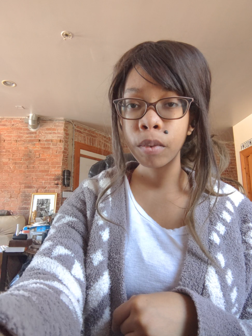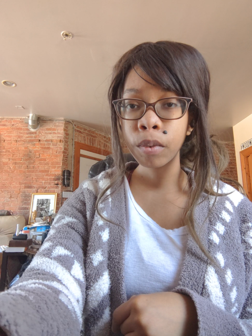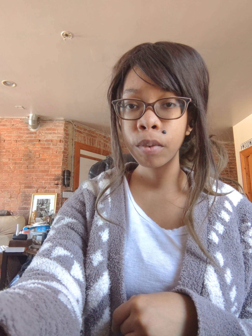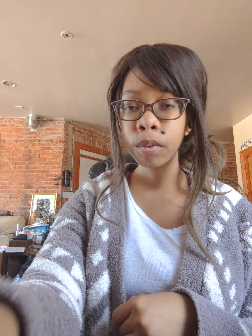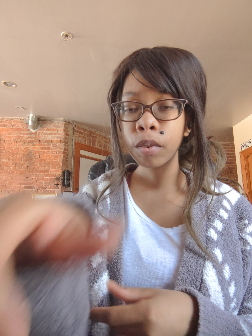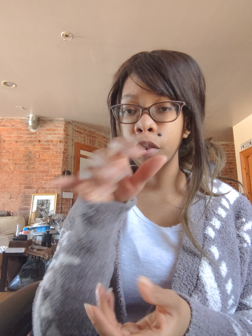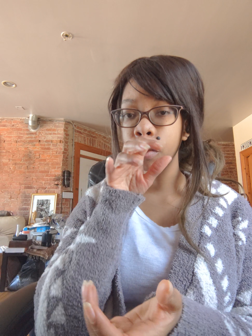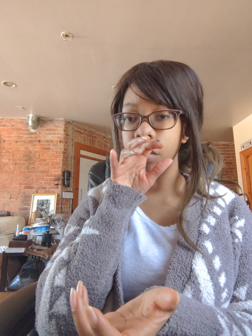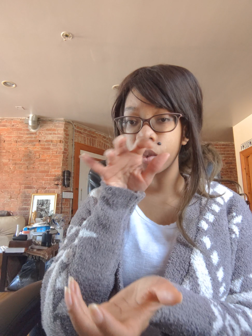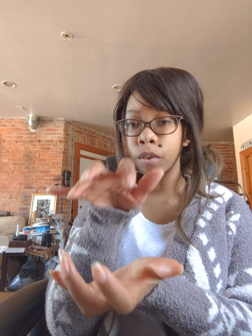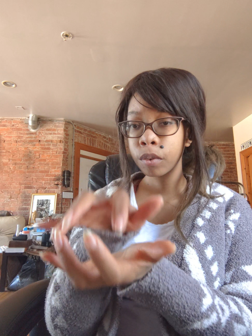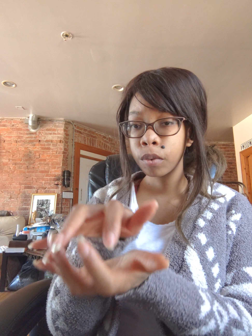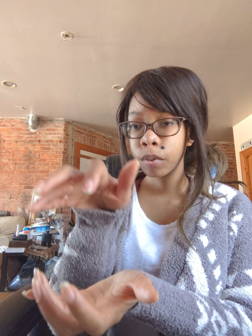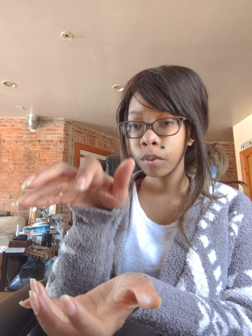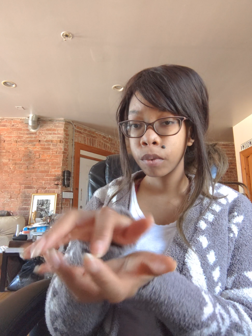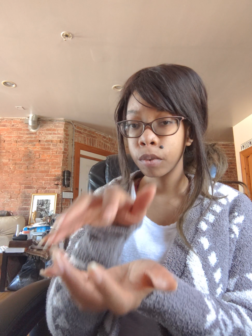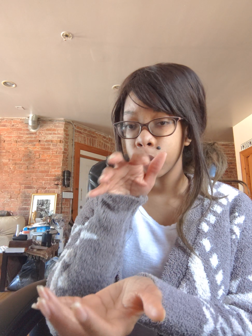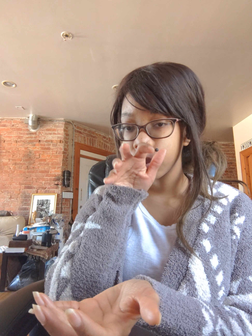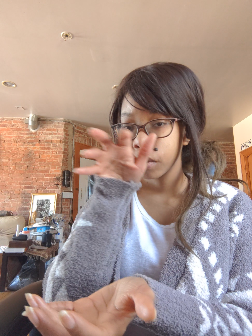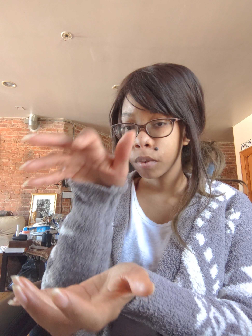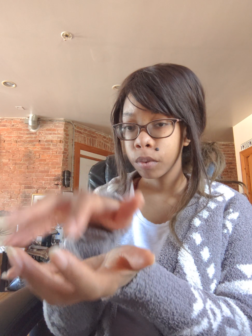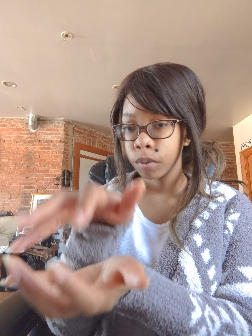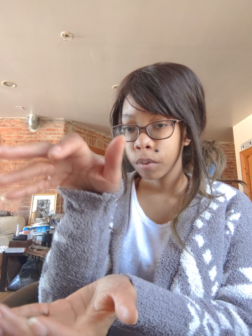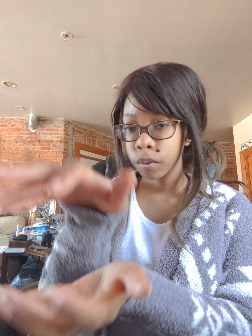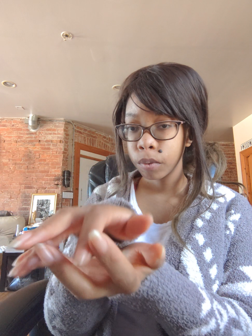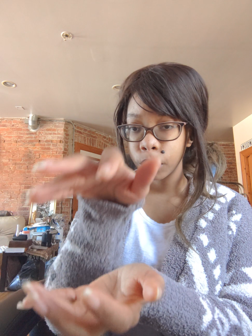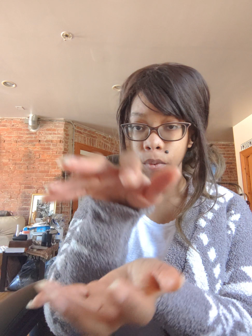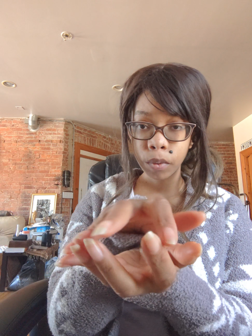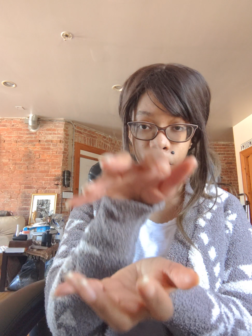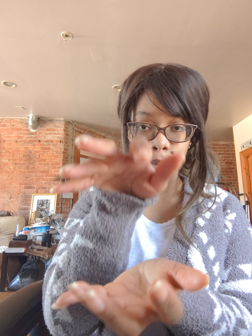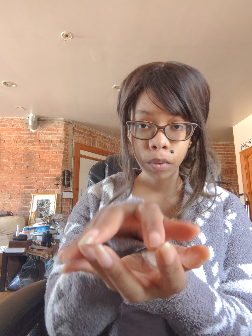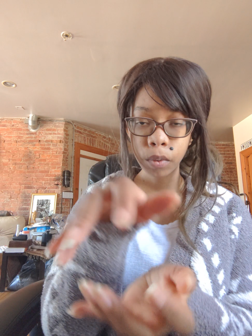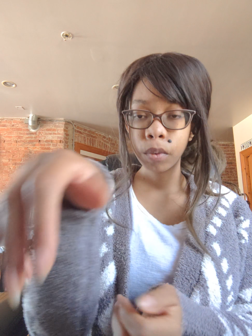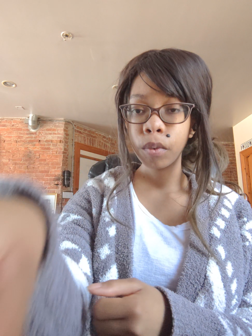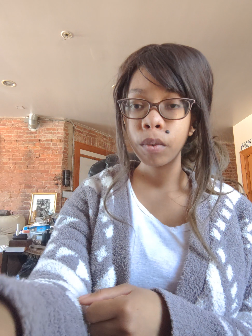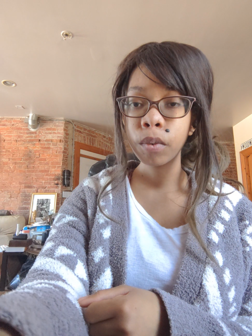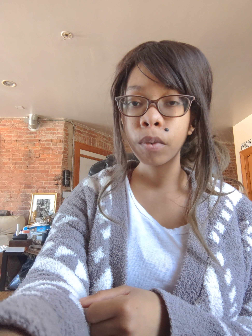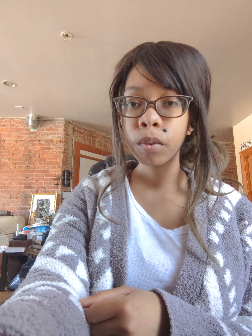alligator